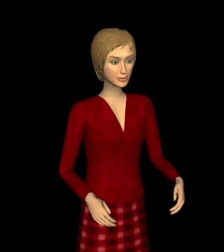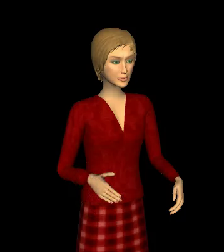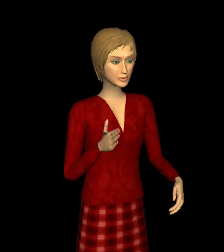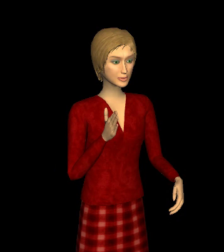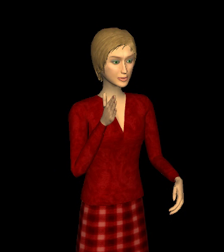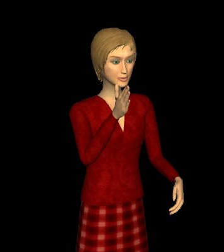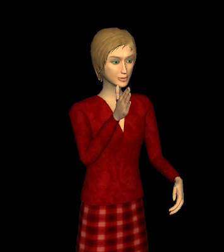مستقبل